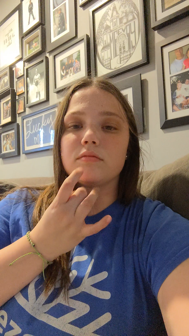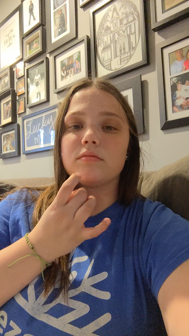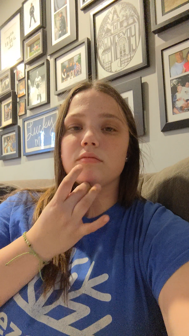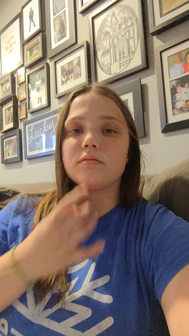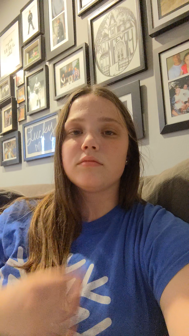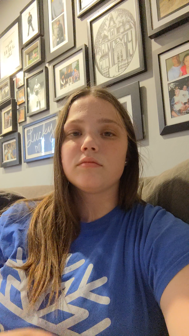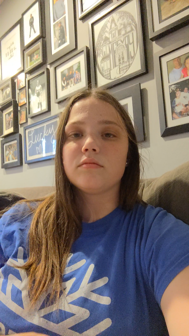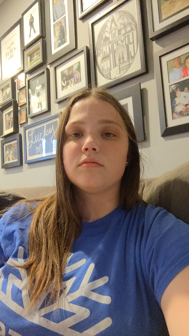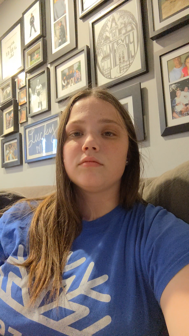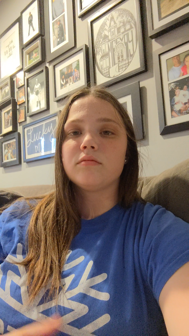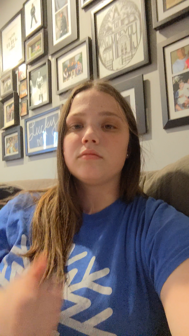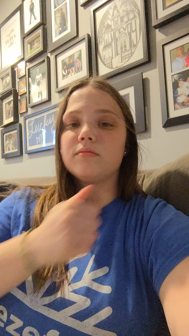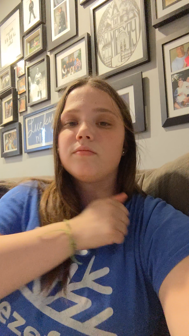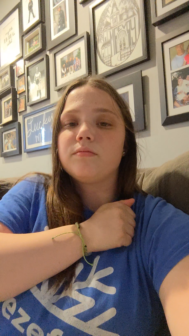hug